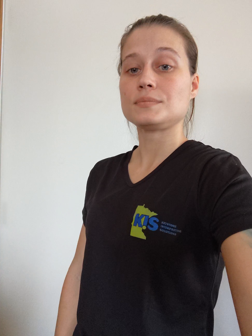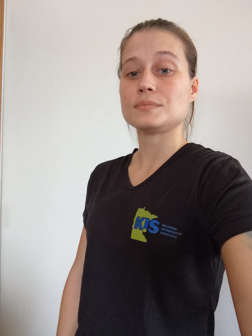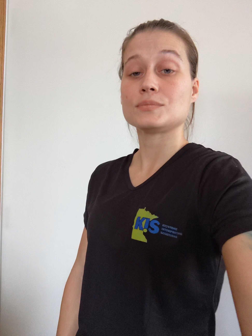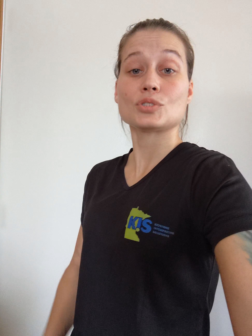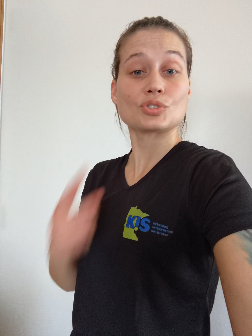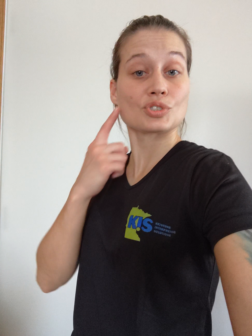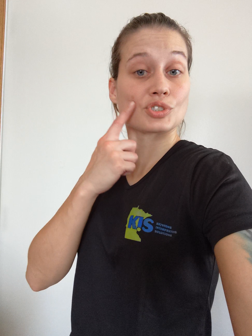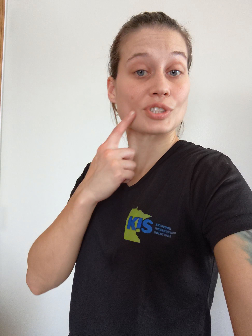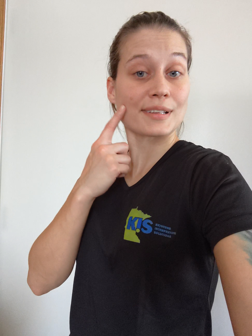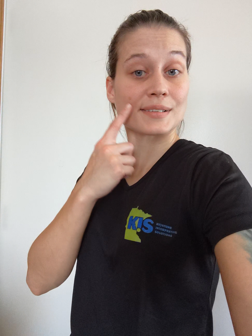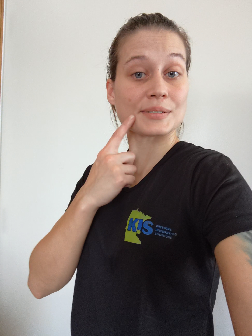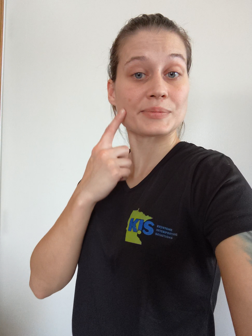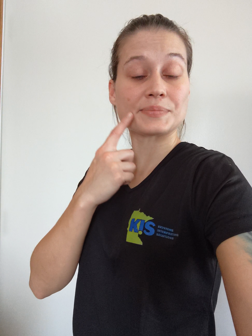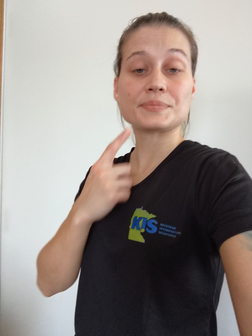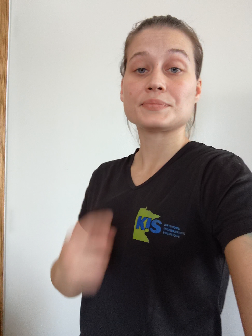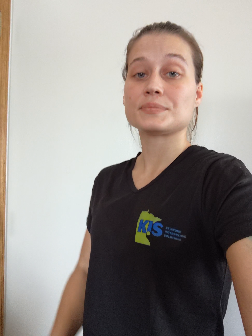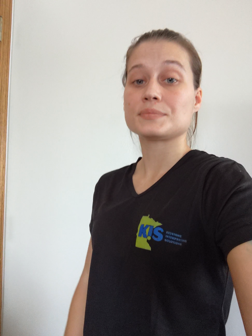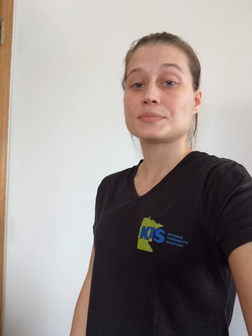cheek